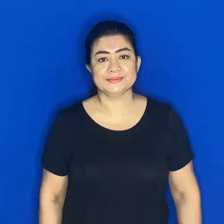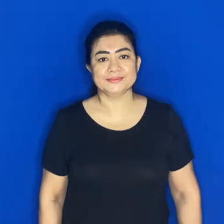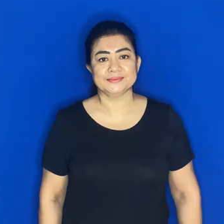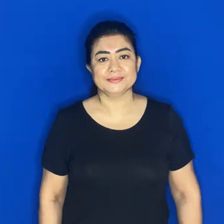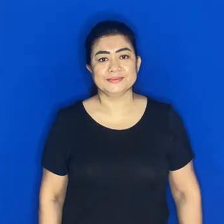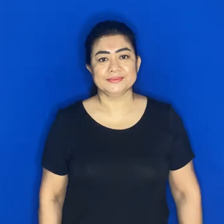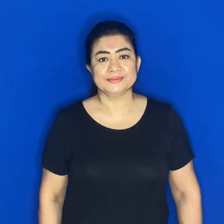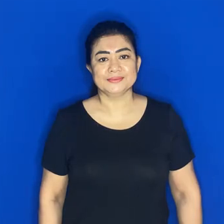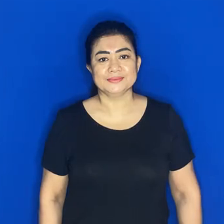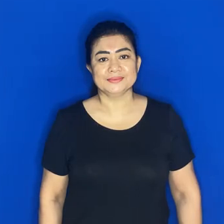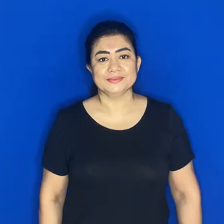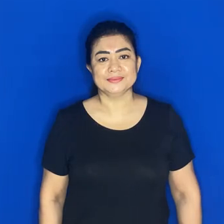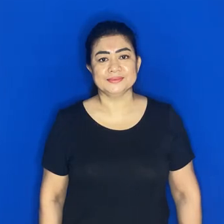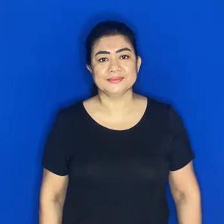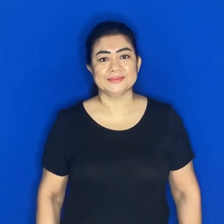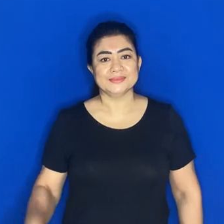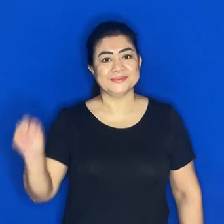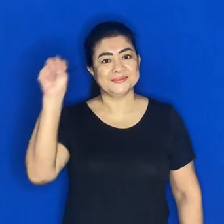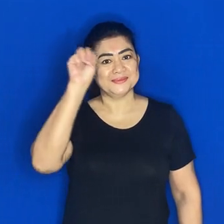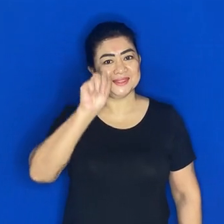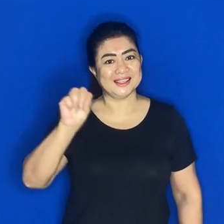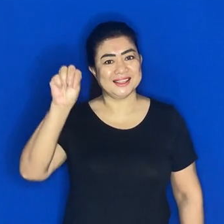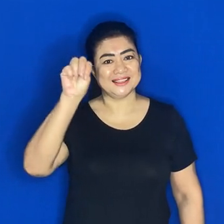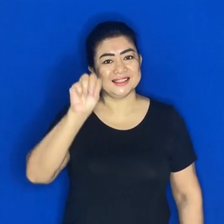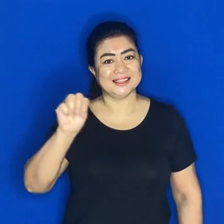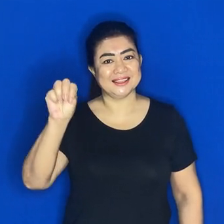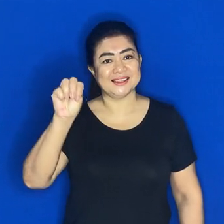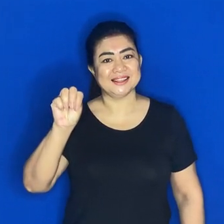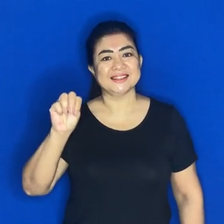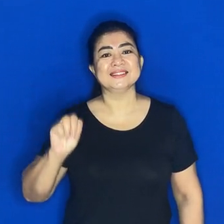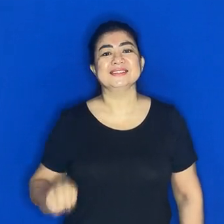monday